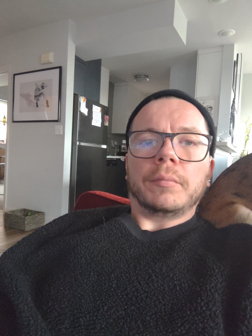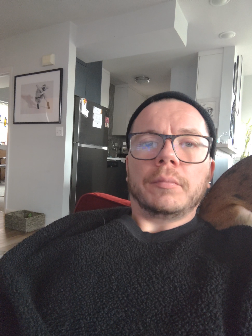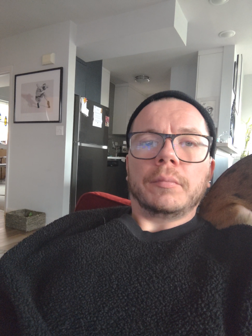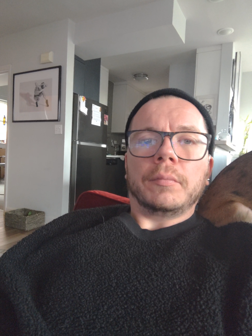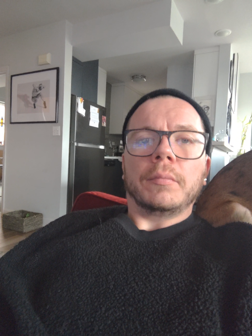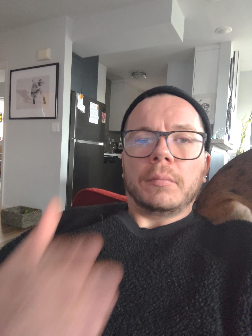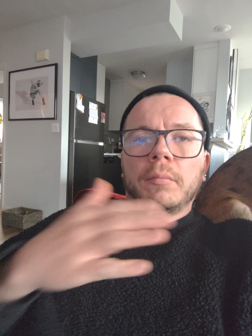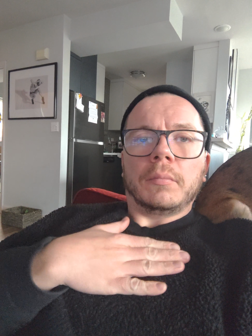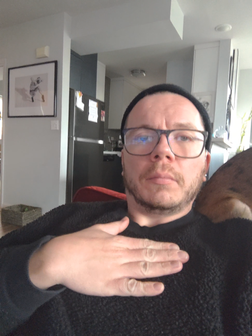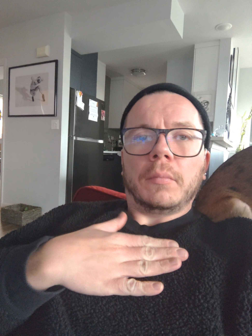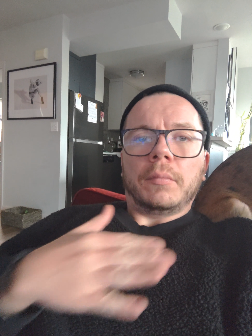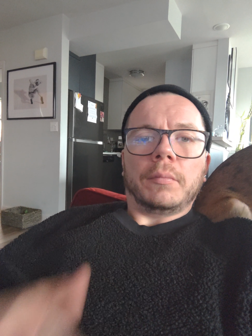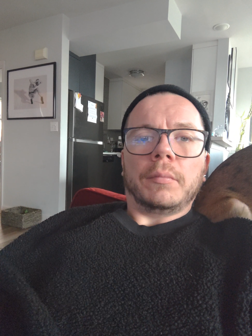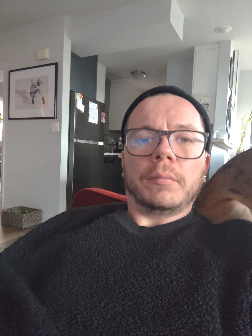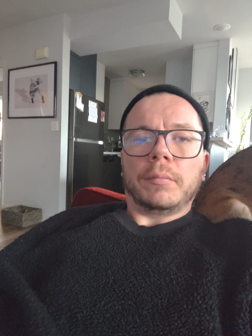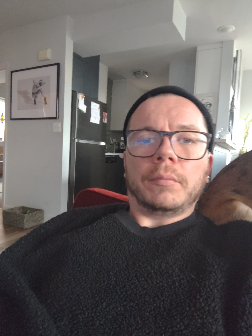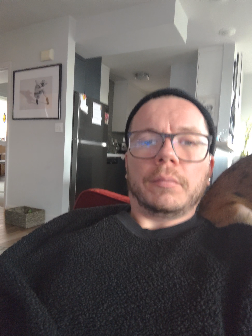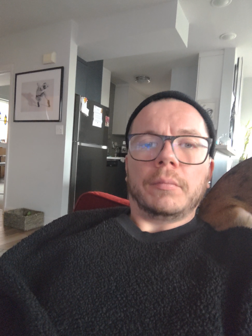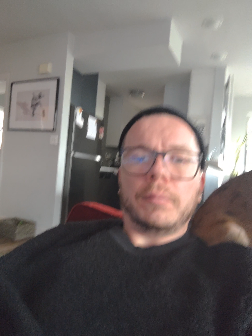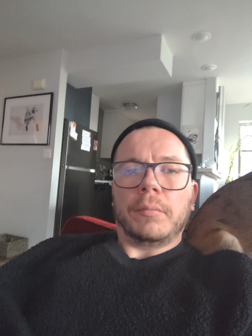my